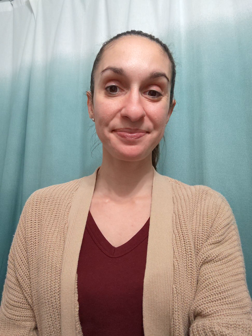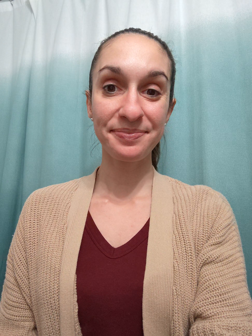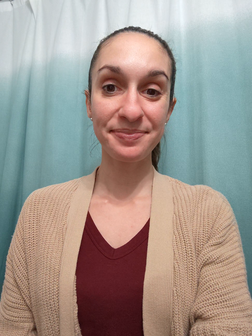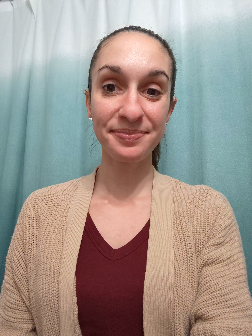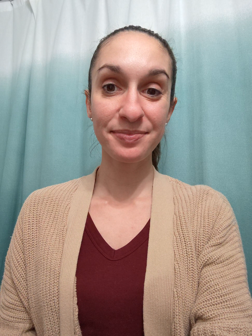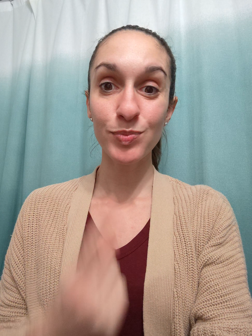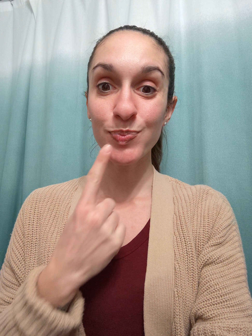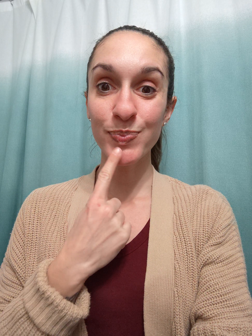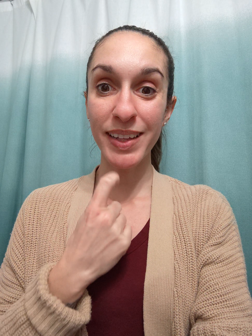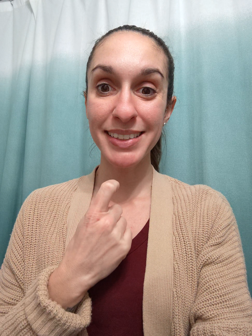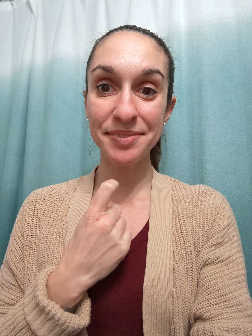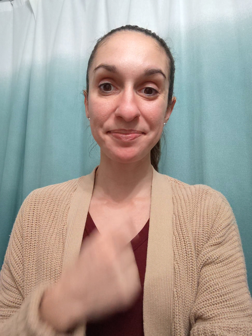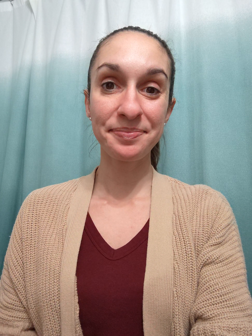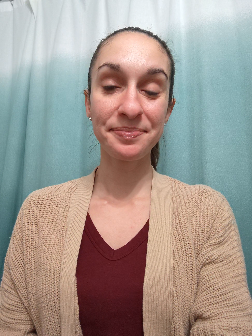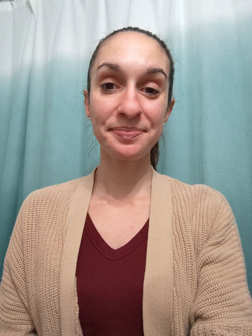red